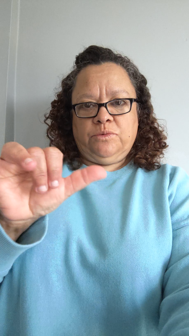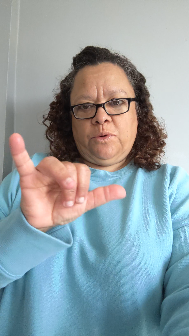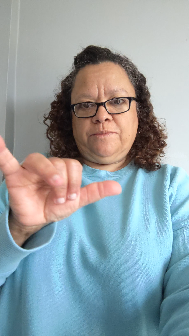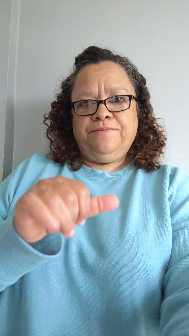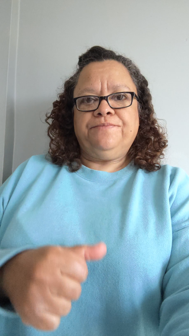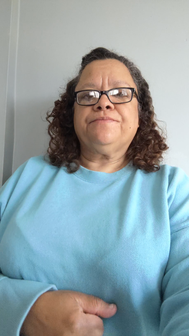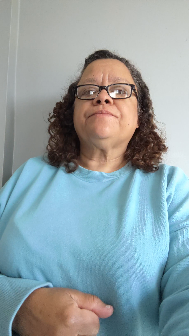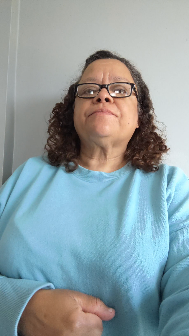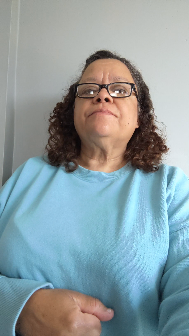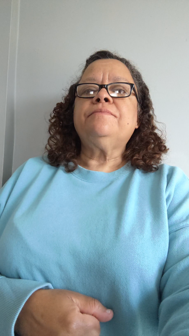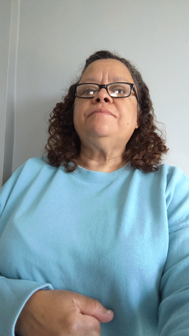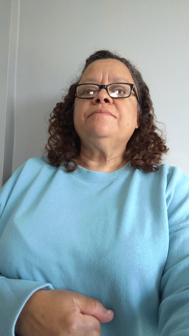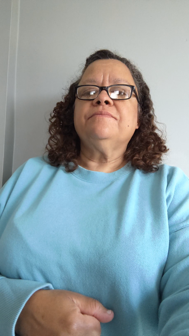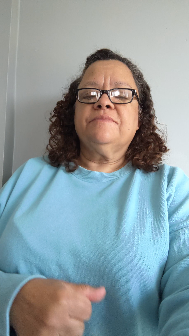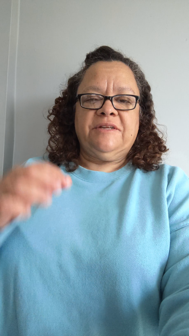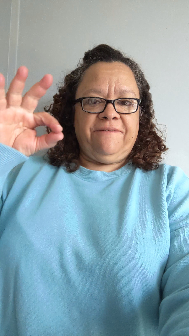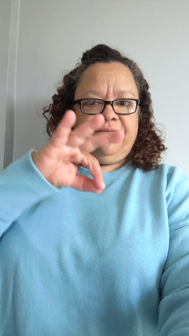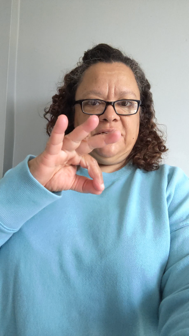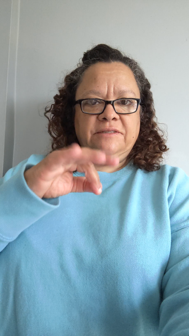fit